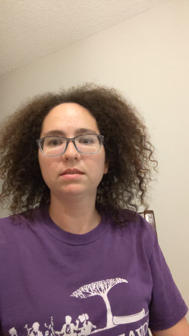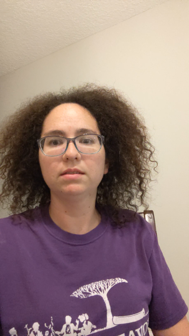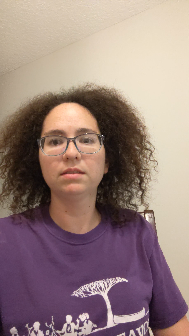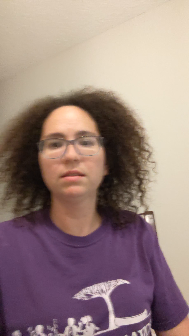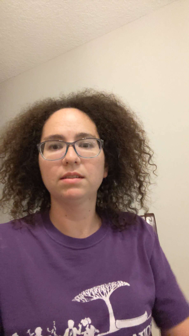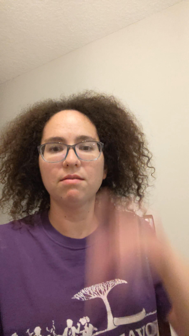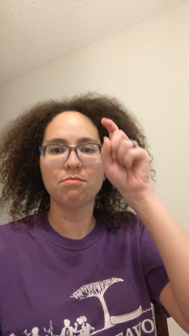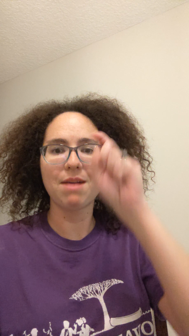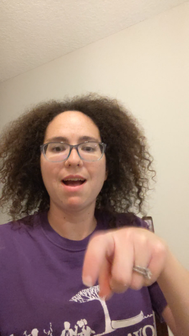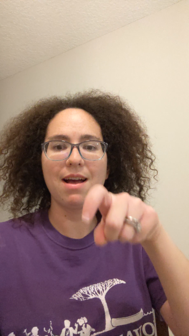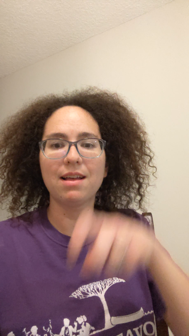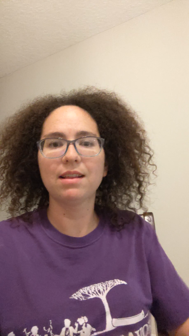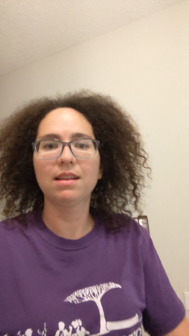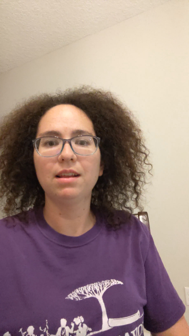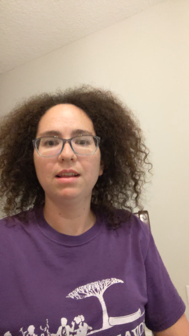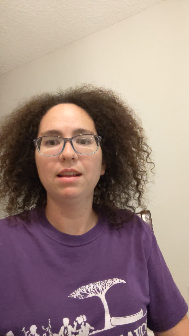must